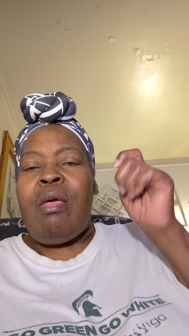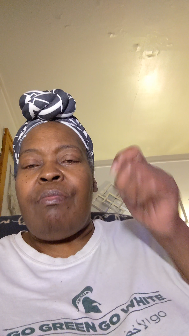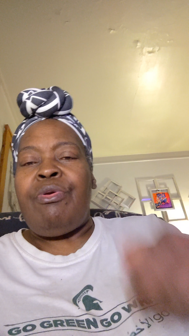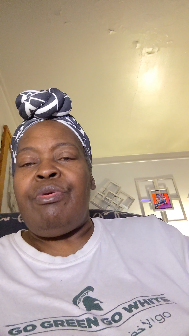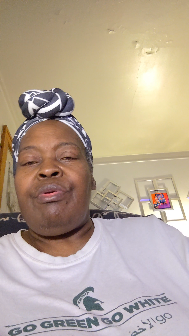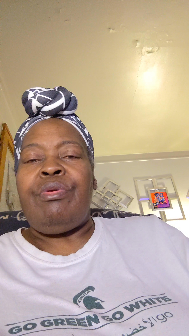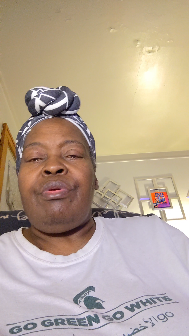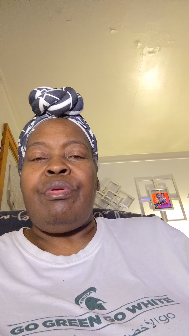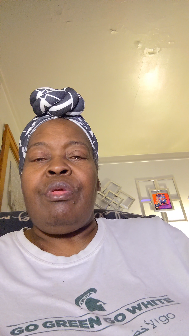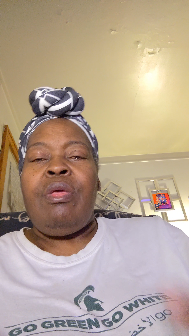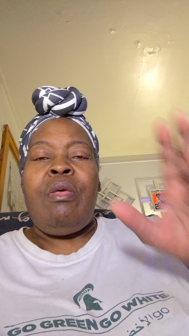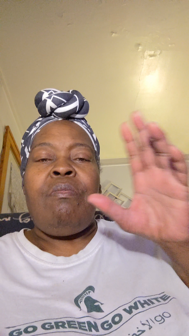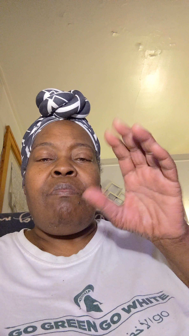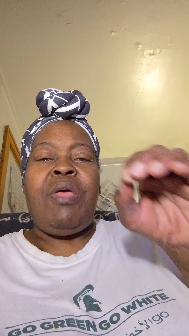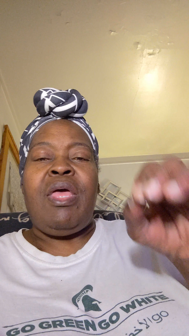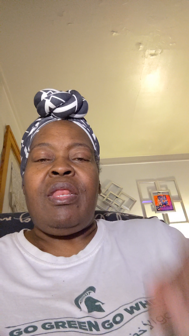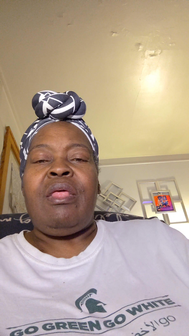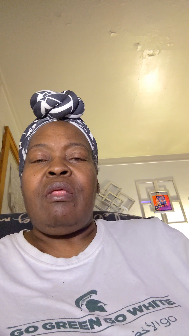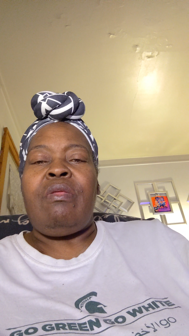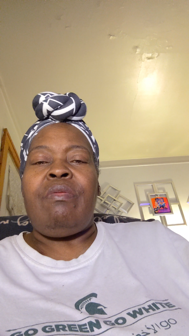bite